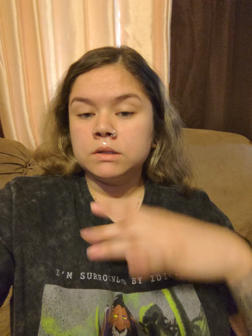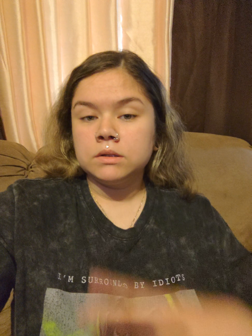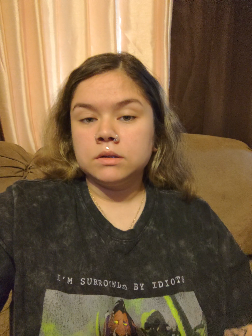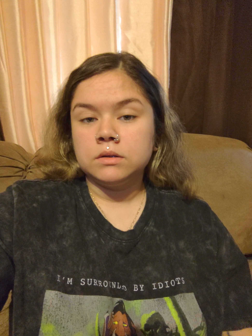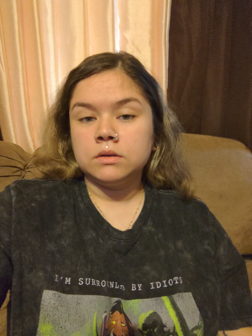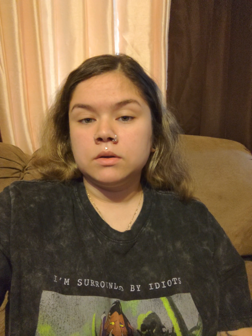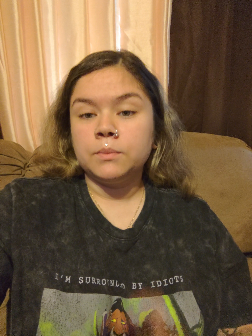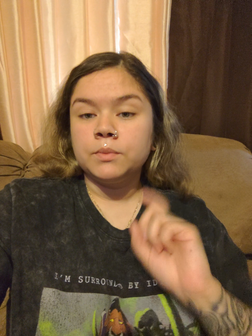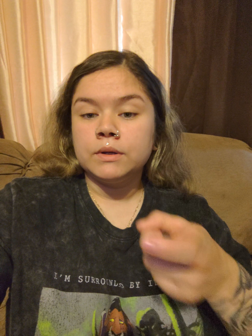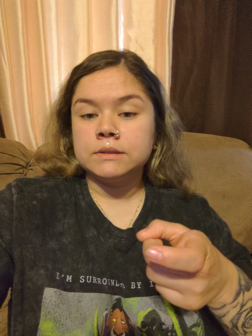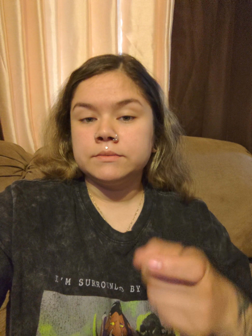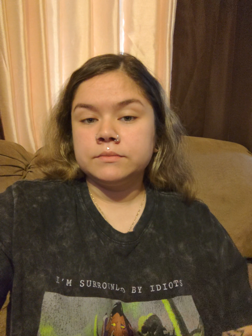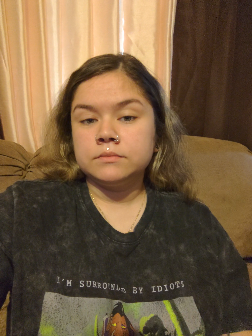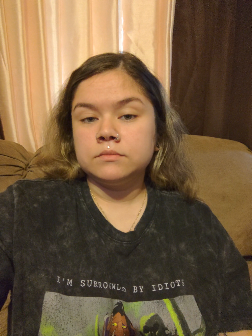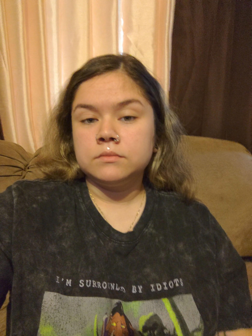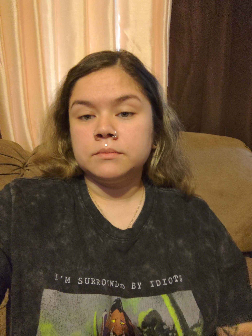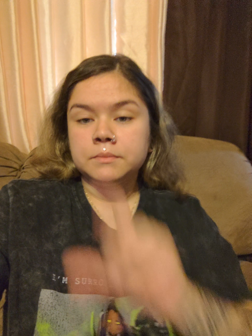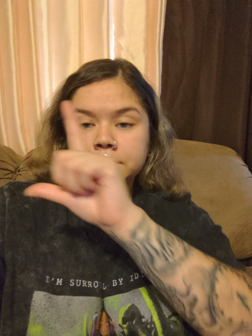present